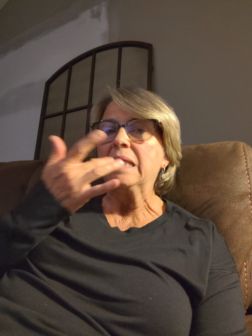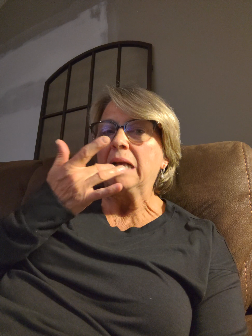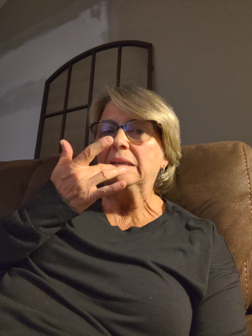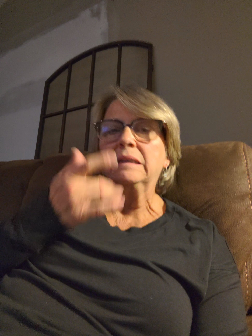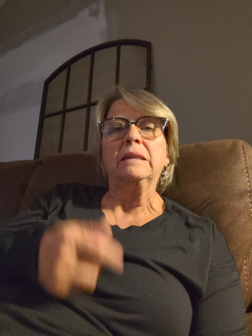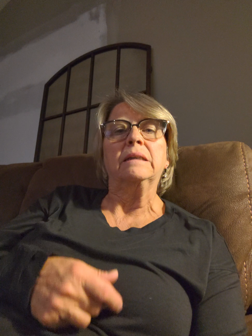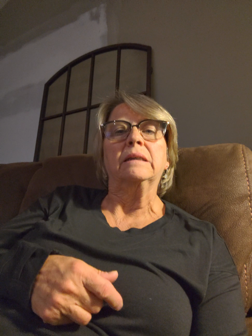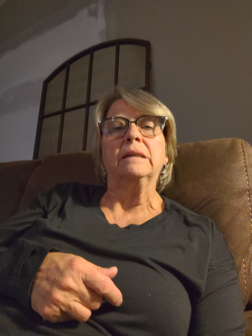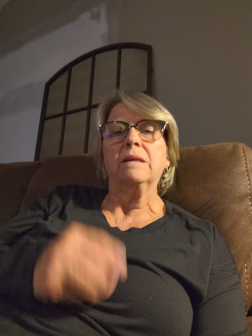taste